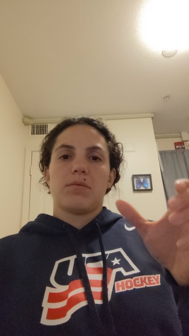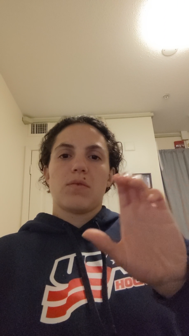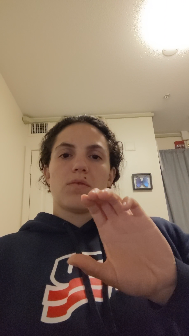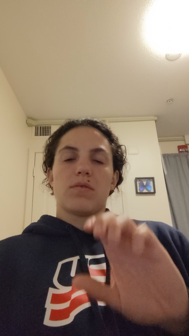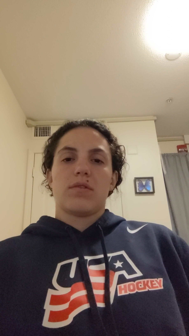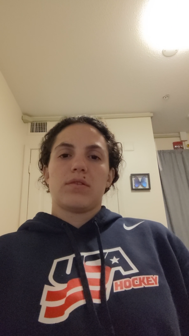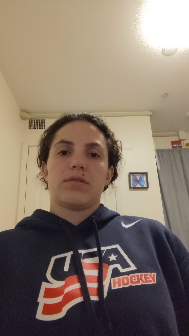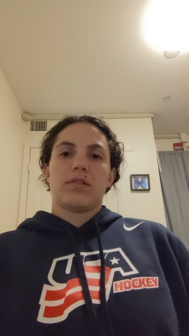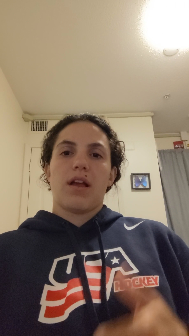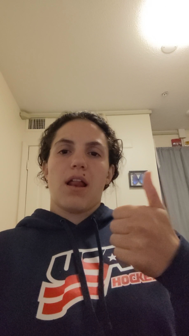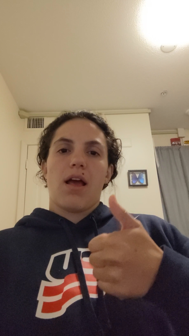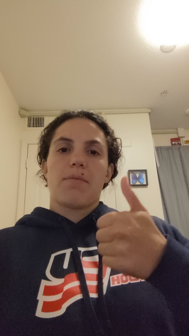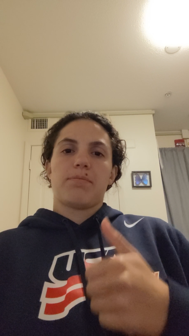help